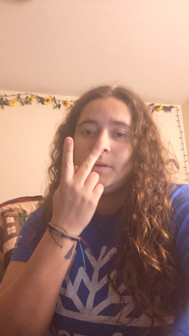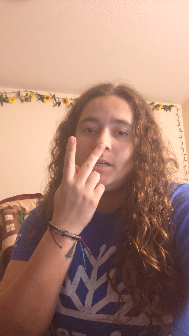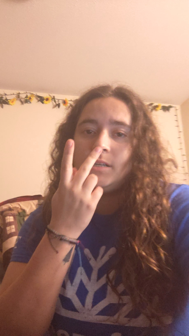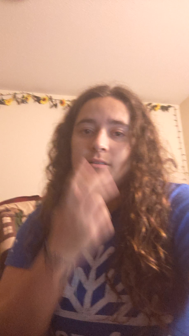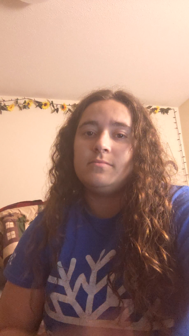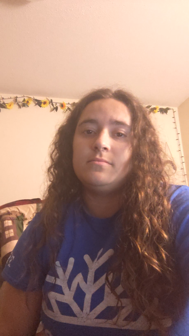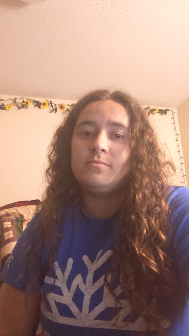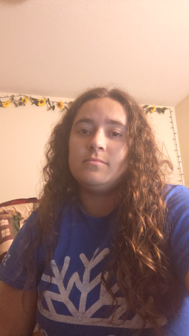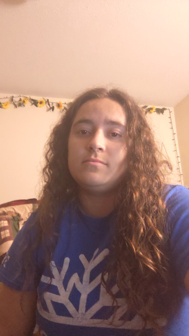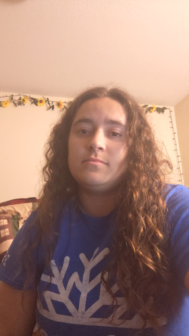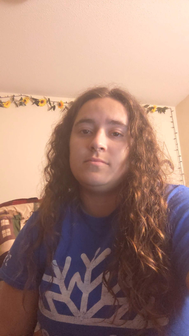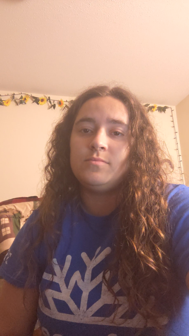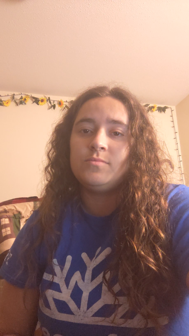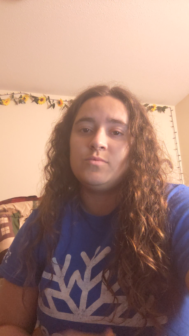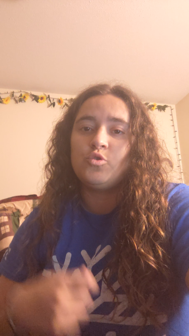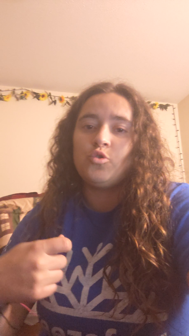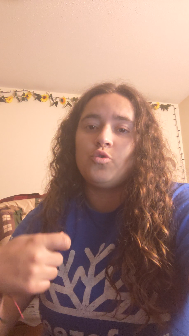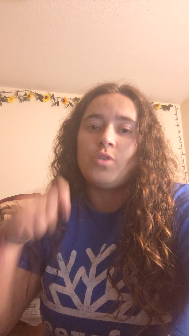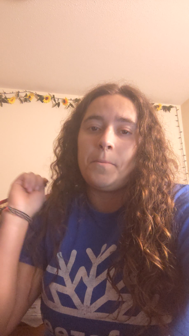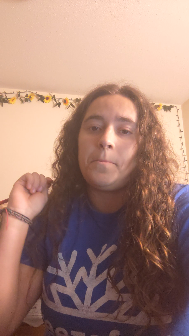rip